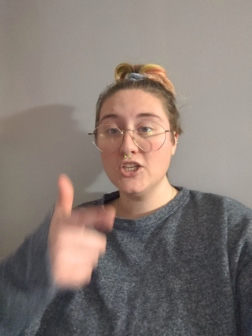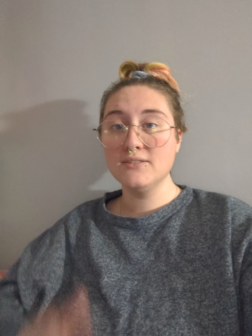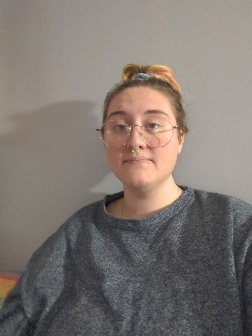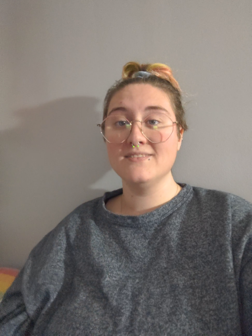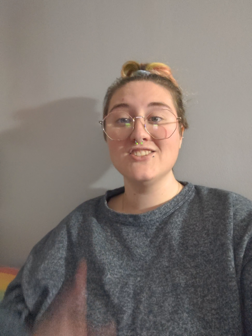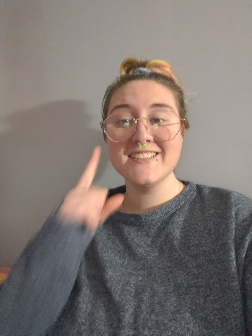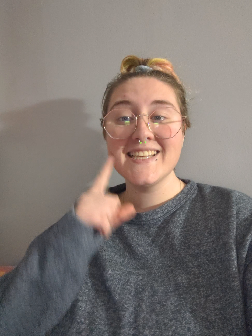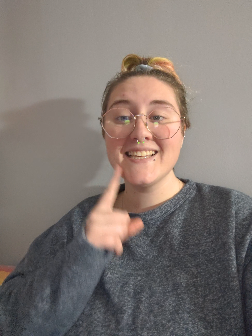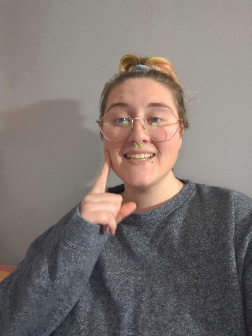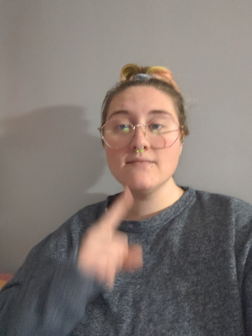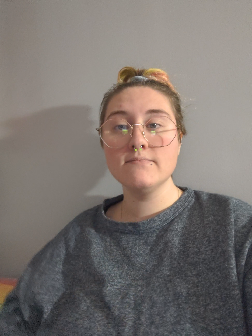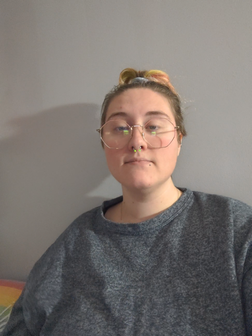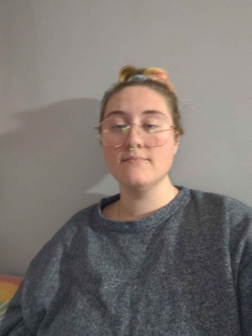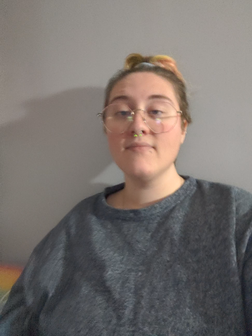cheek